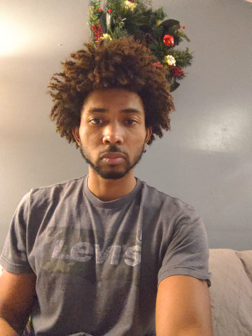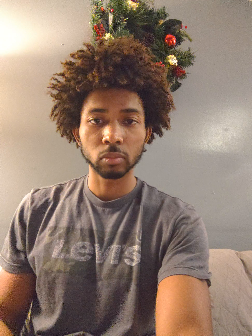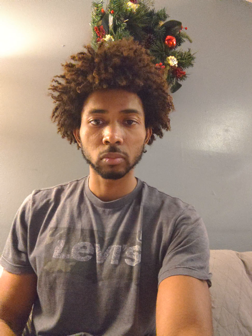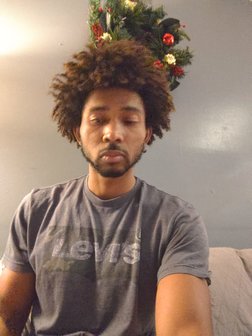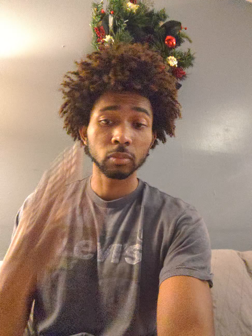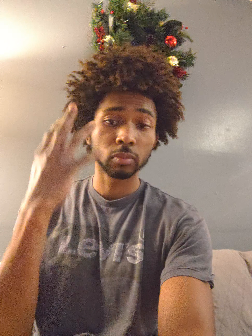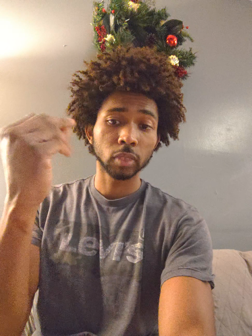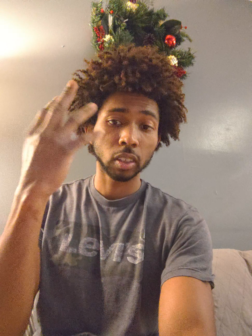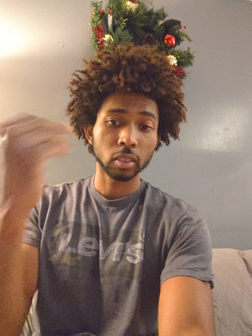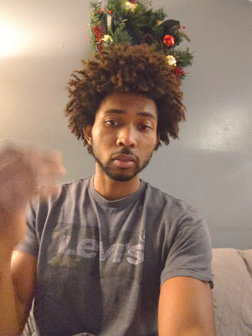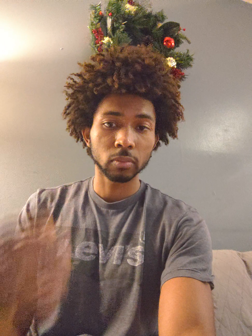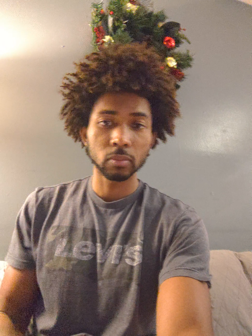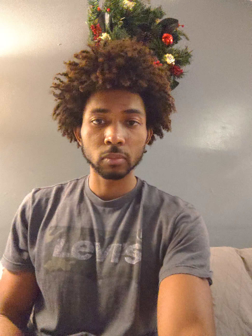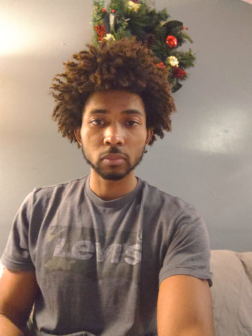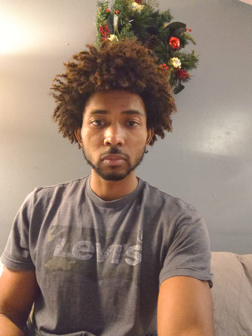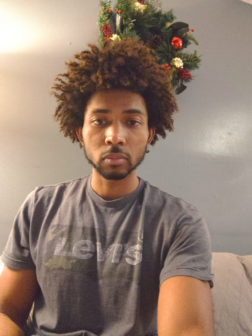outside